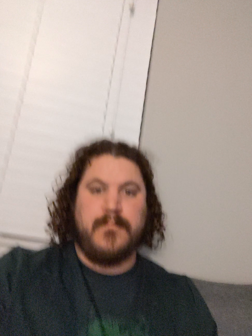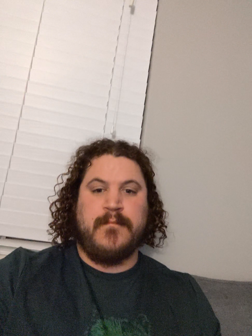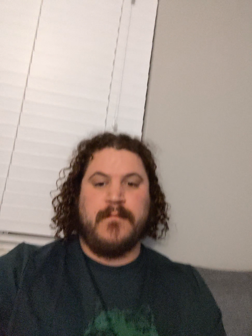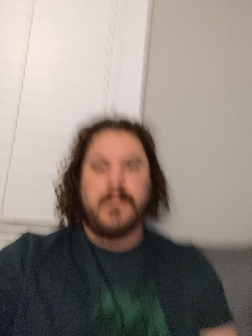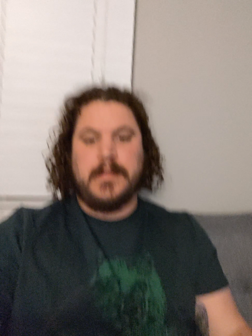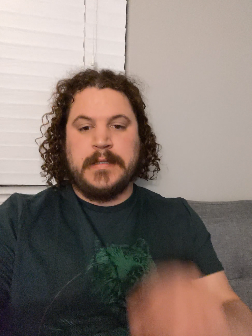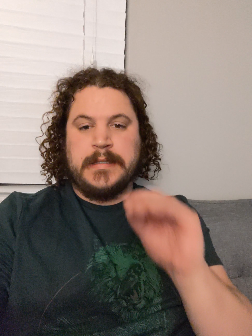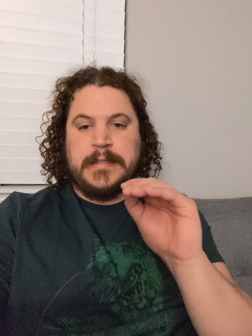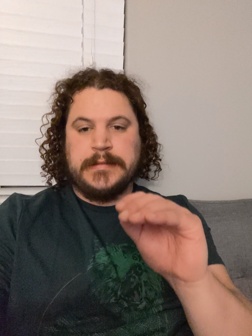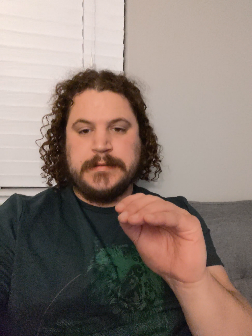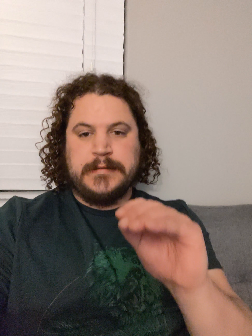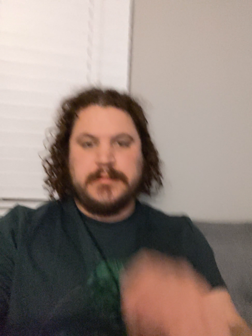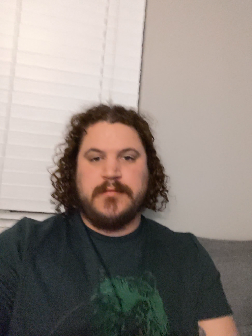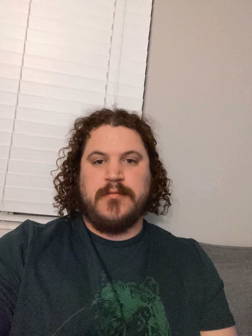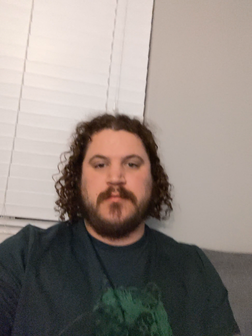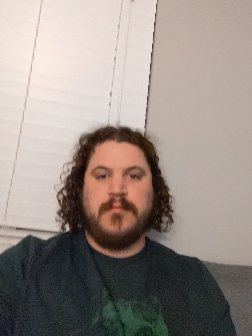kiss